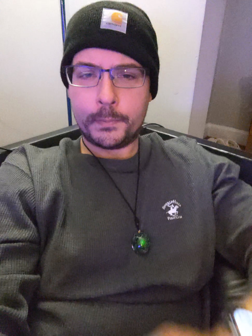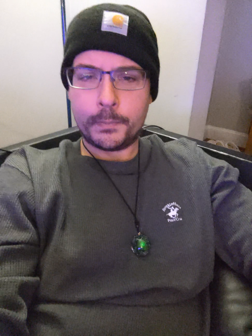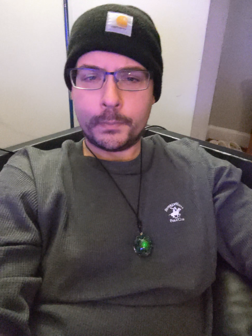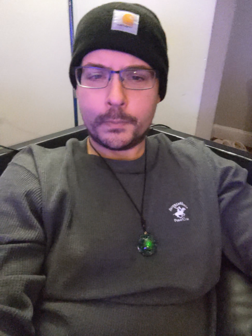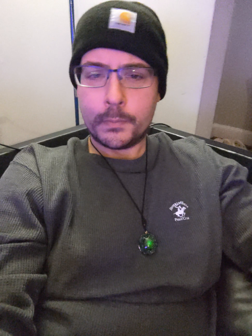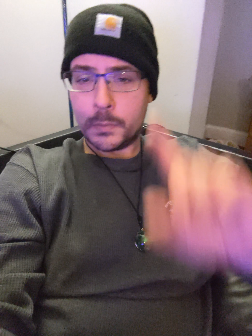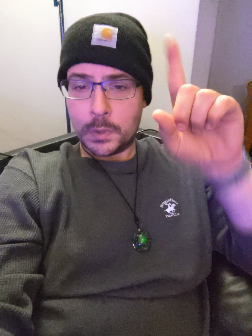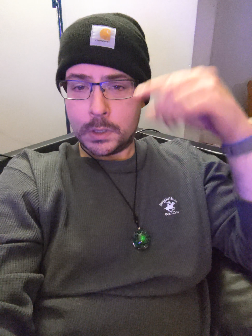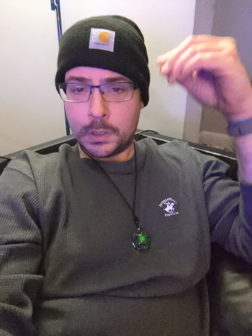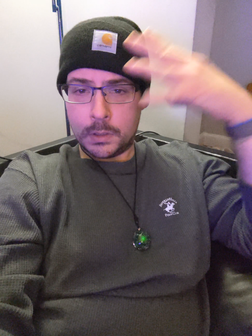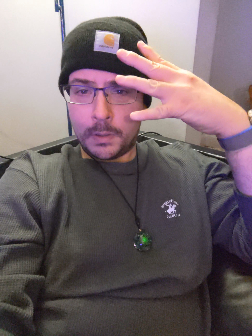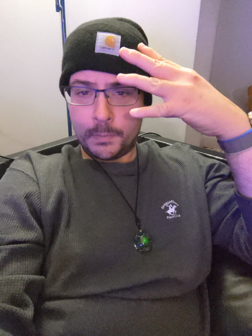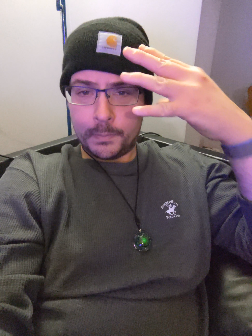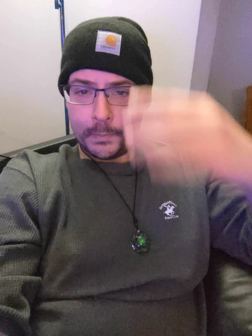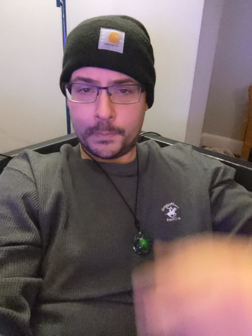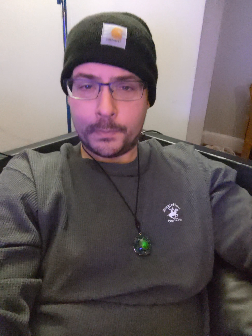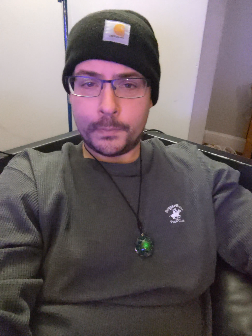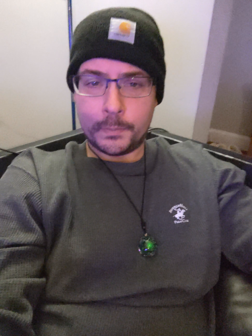sun